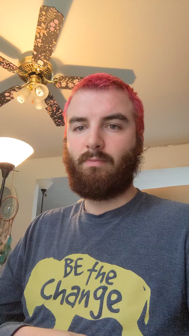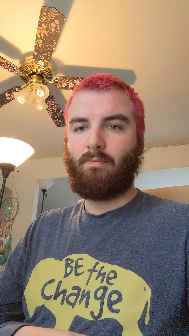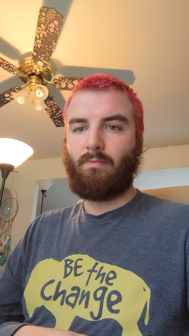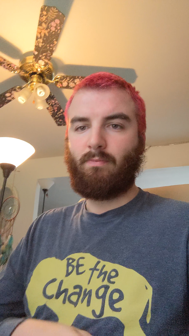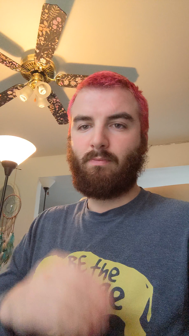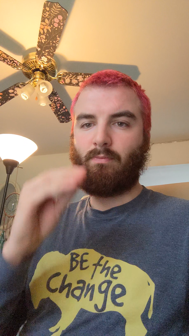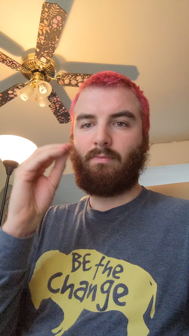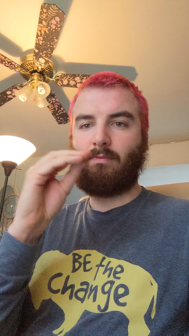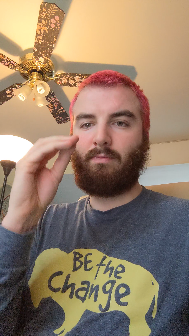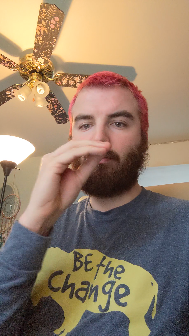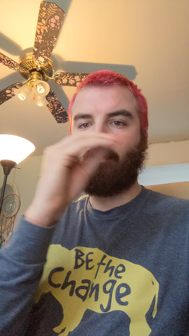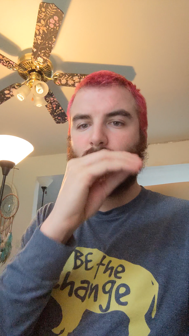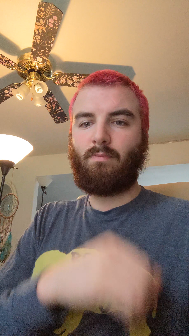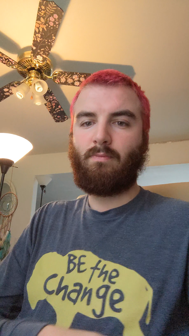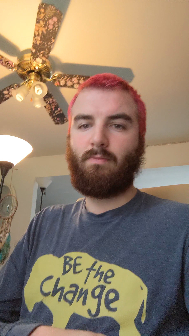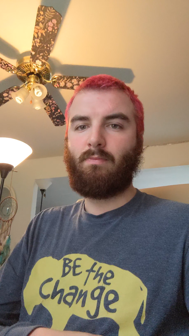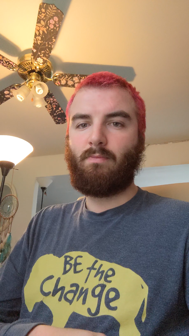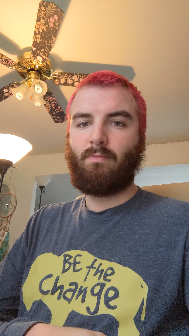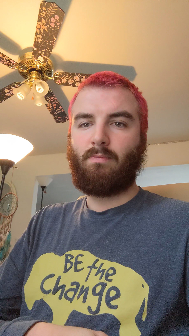dinosaur